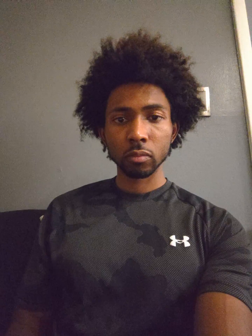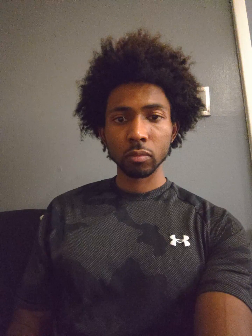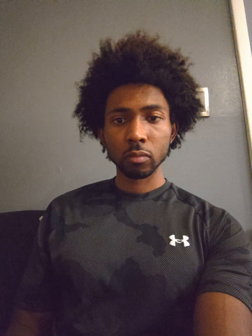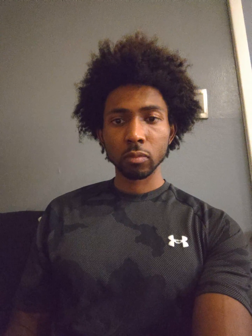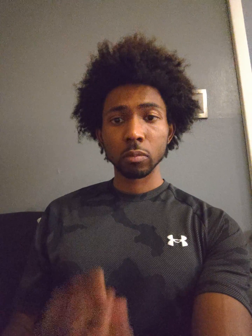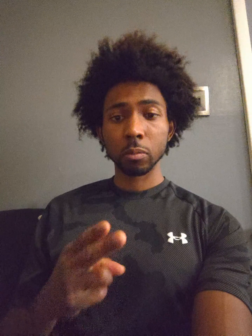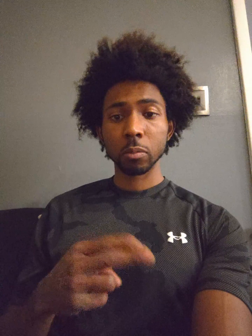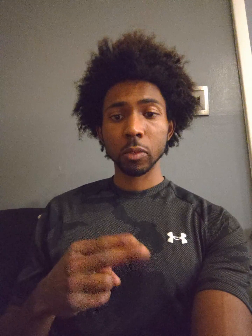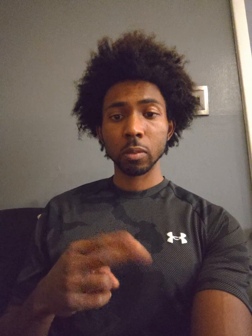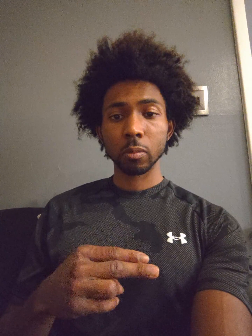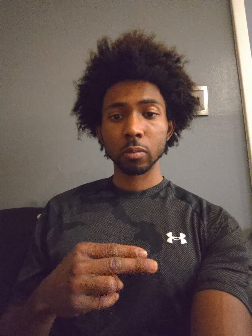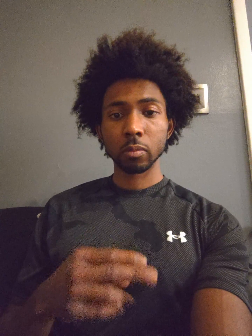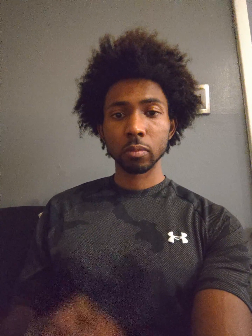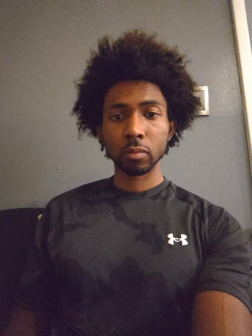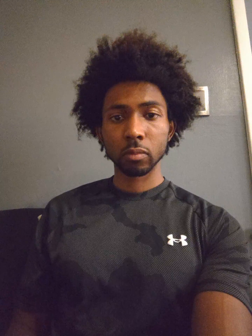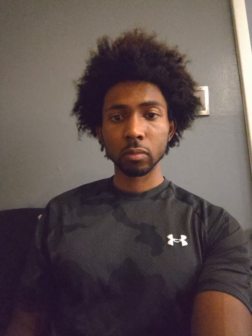belt